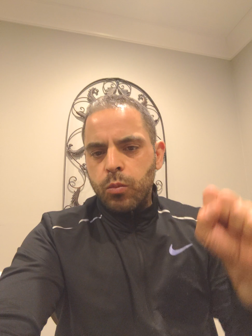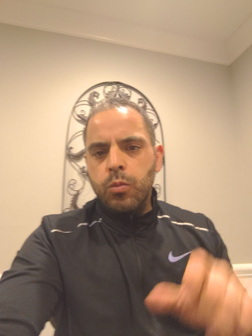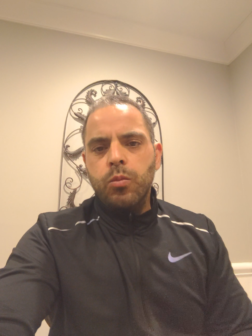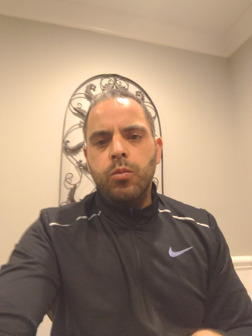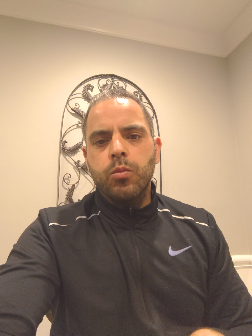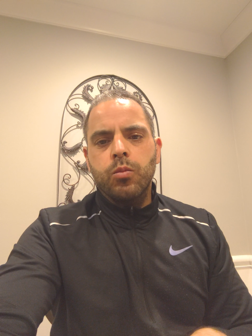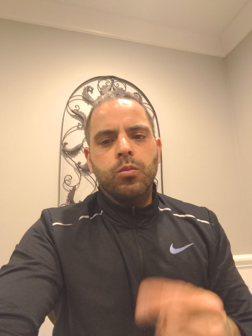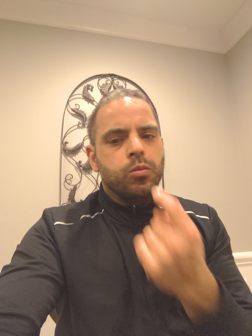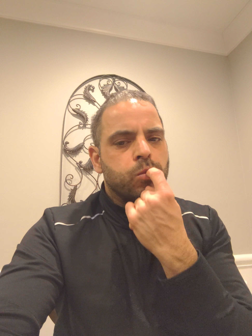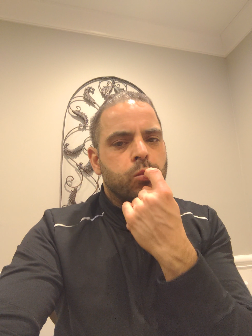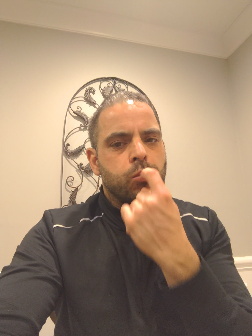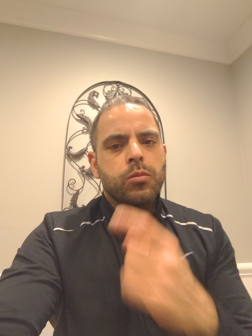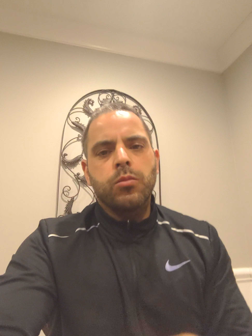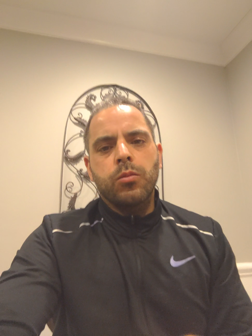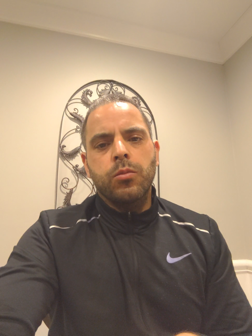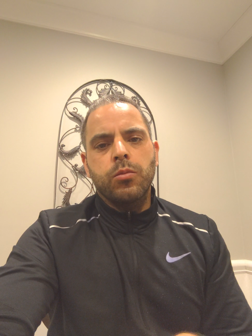tooth